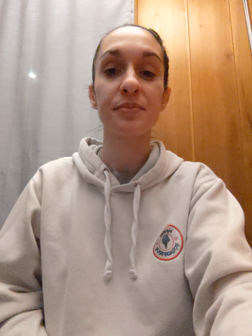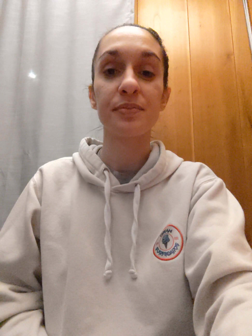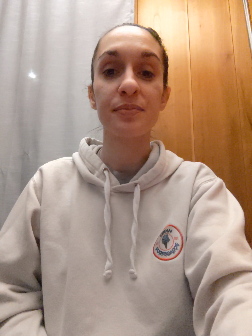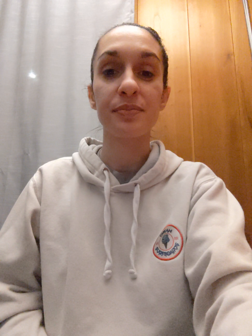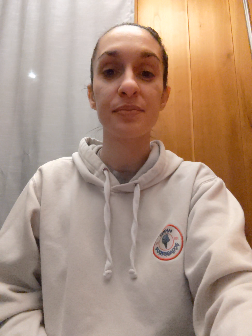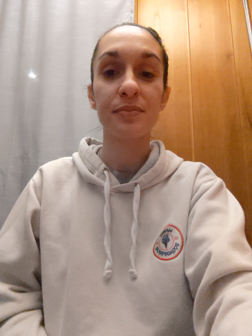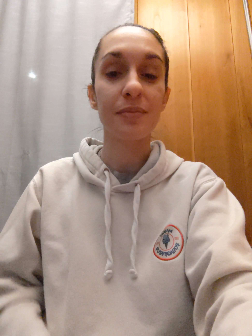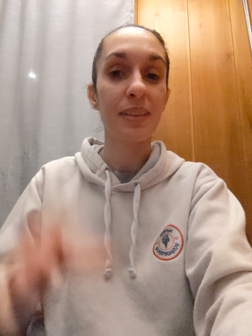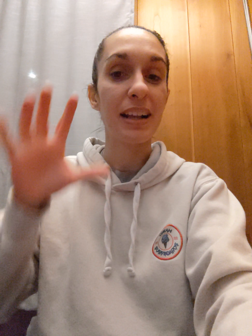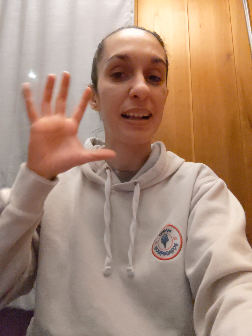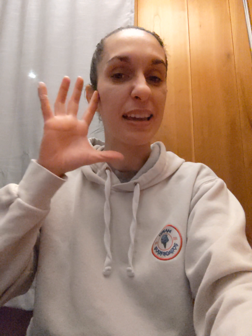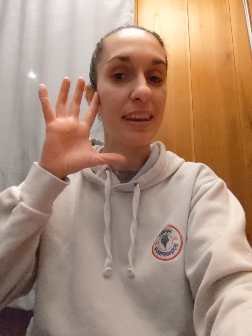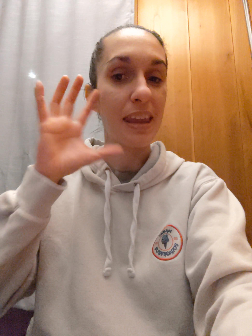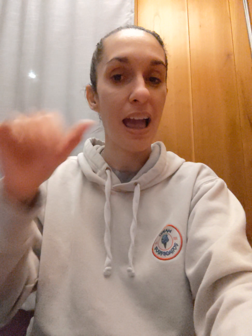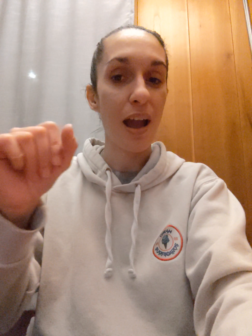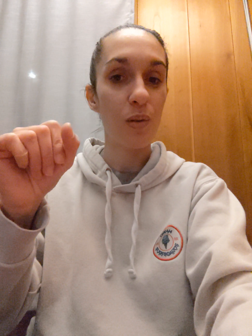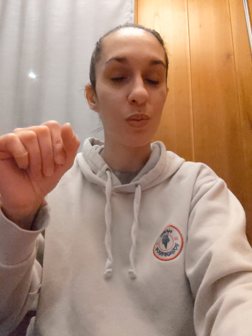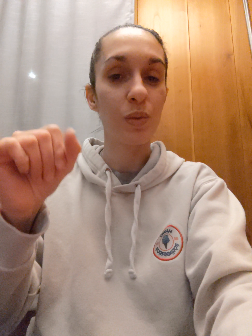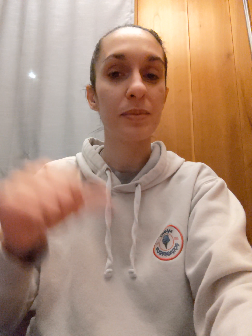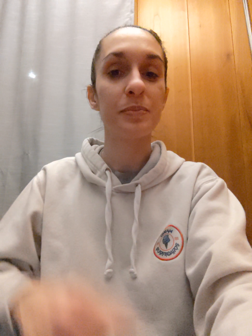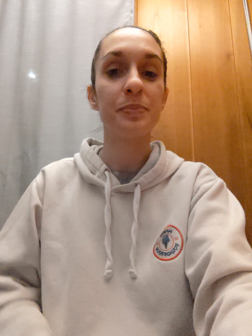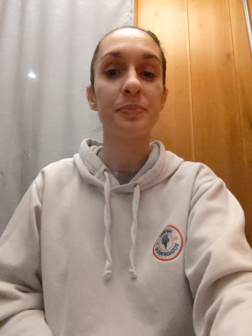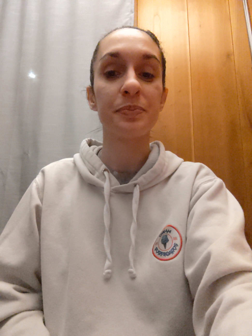loud